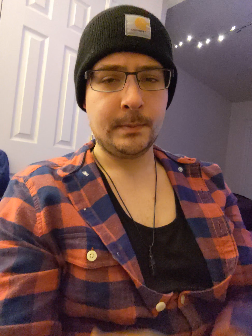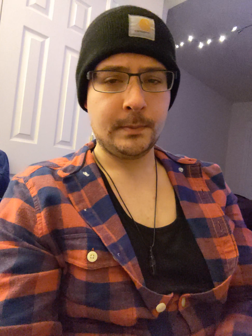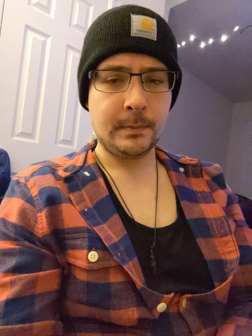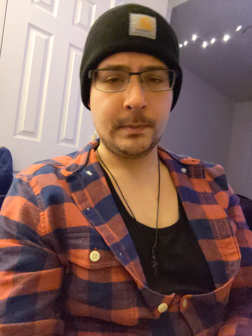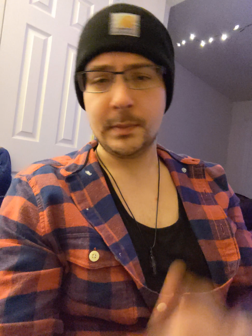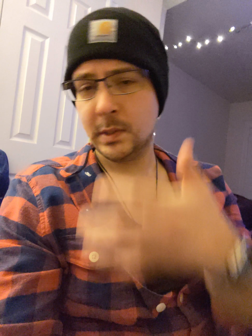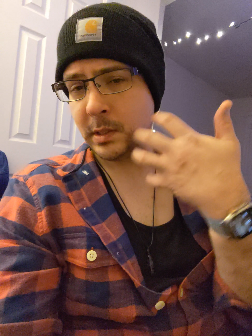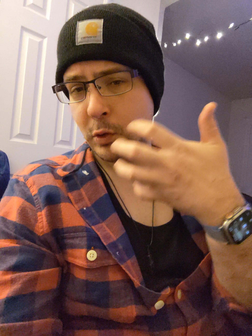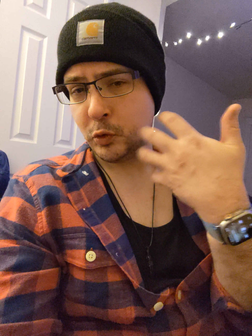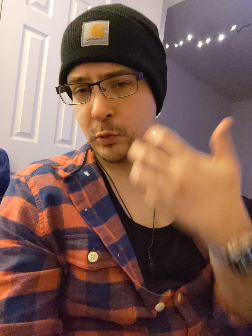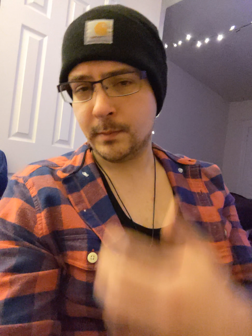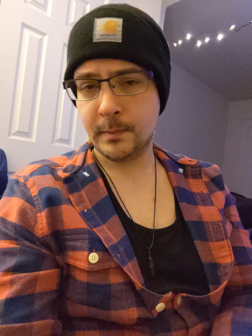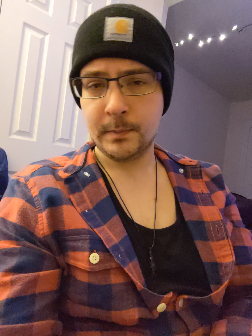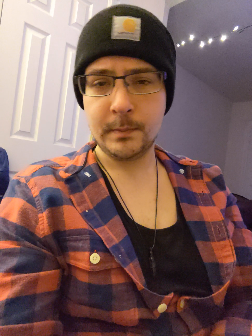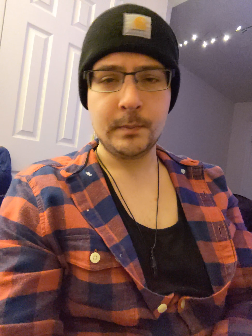tiger